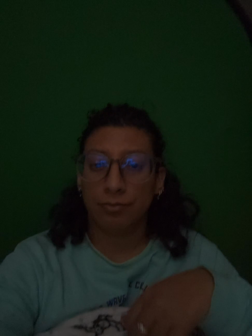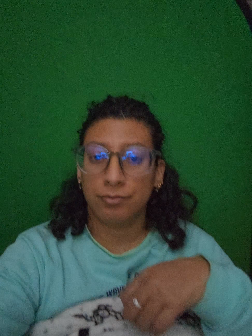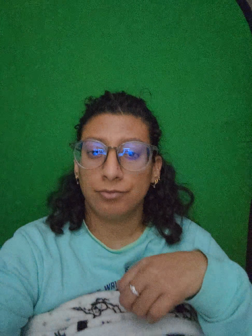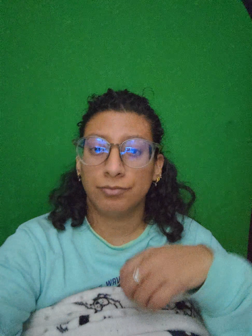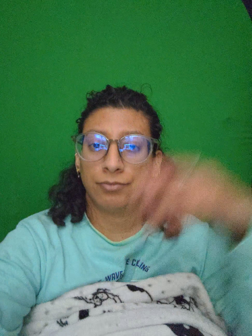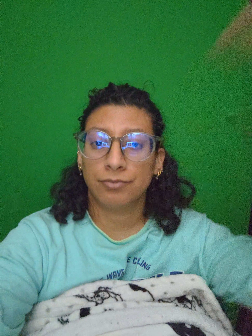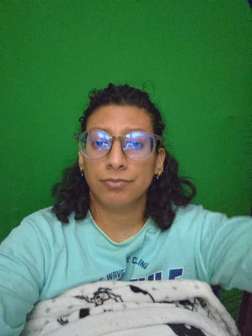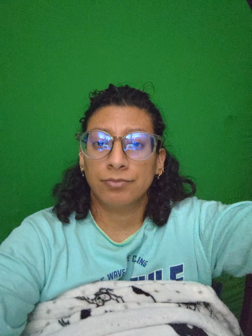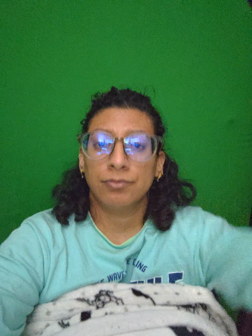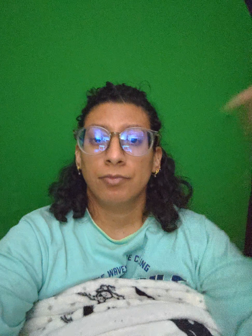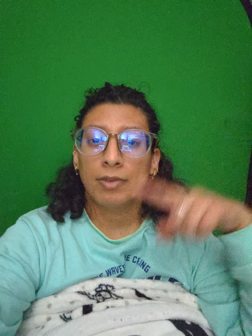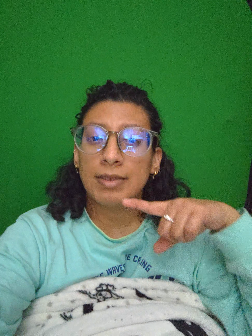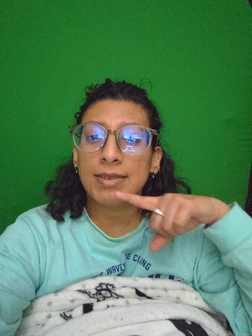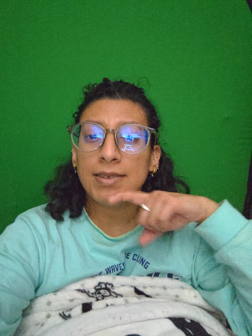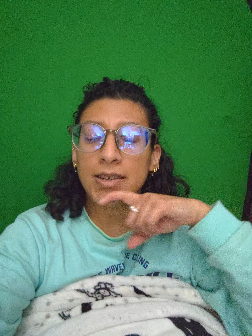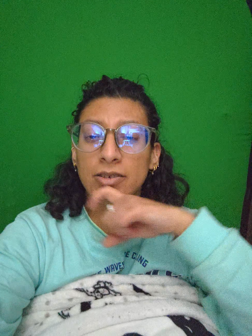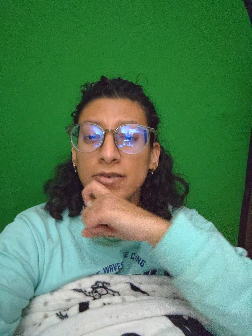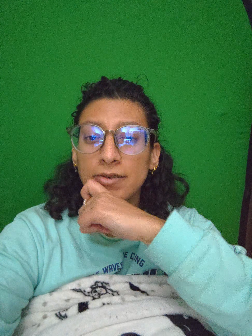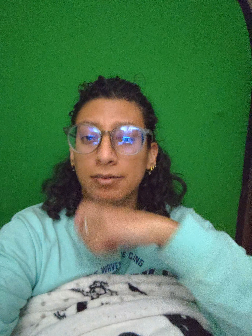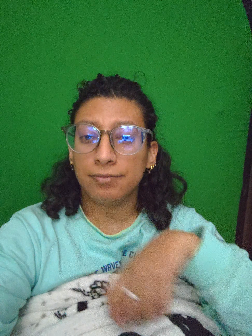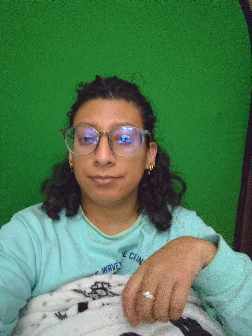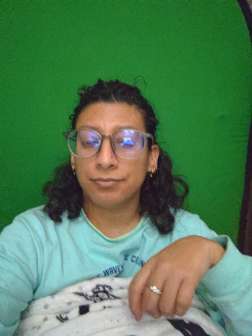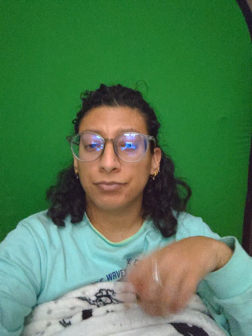cereal